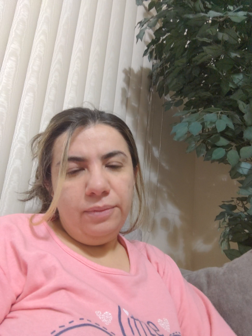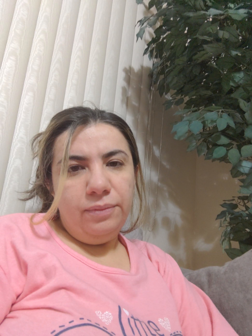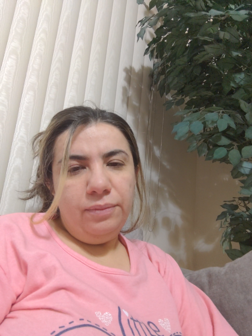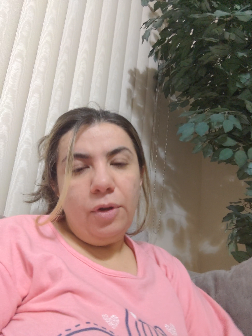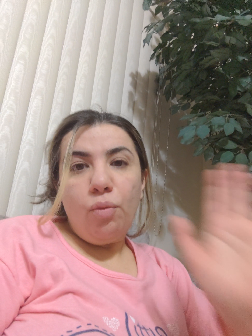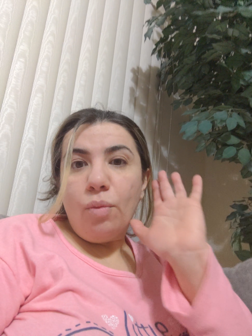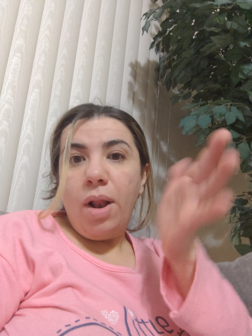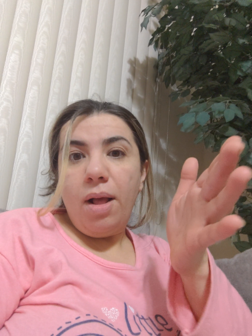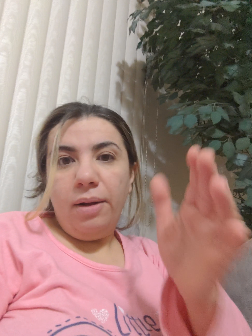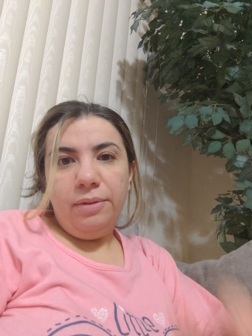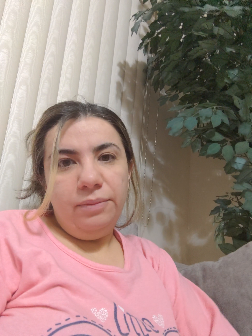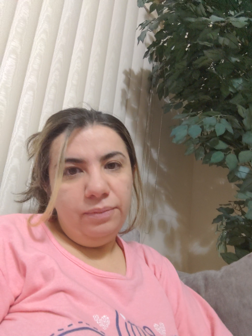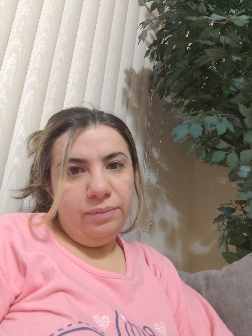will